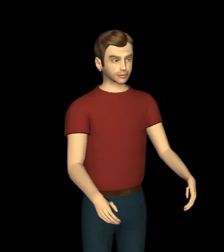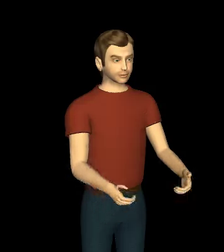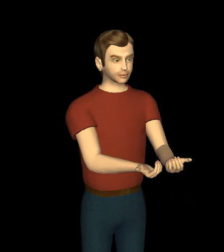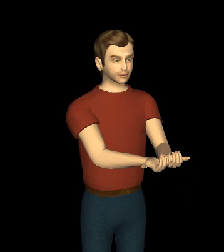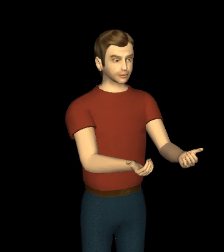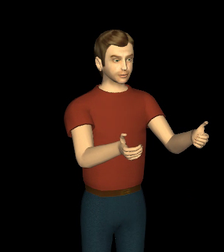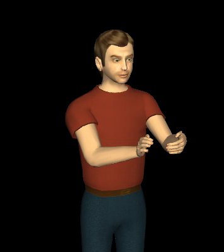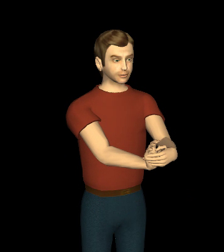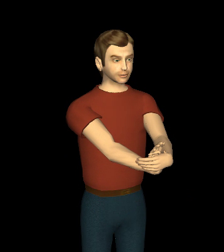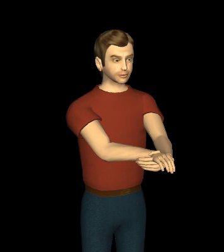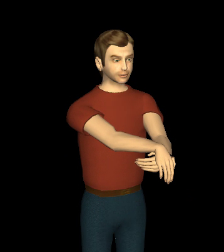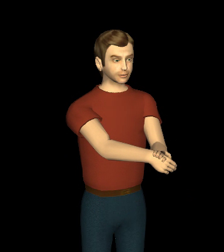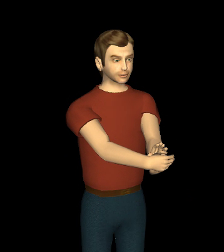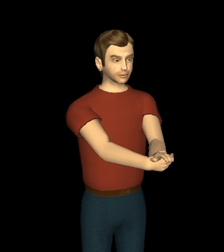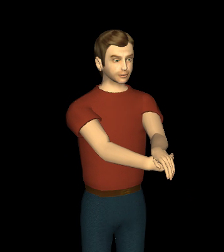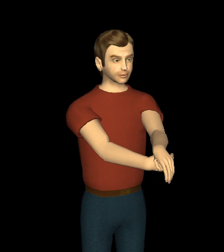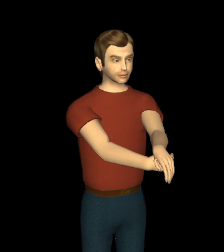مغسلة